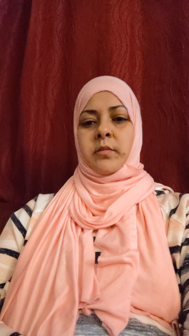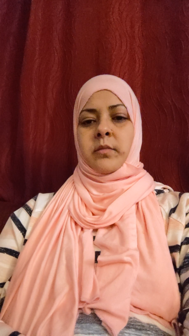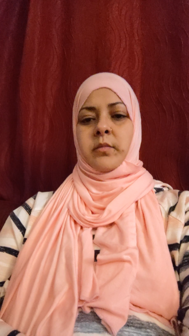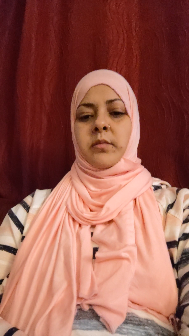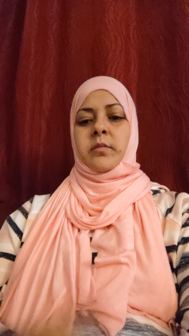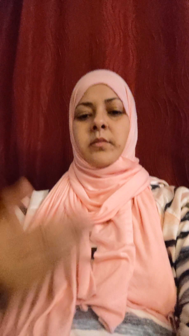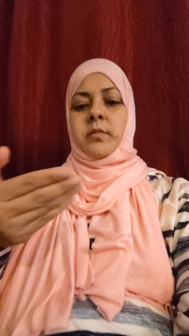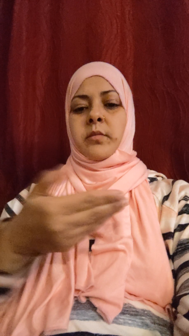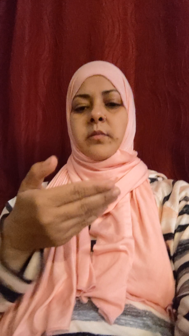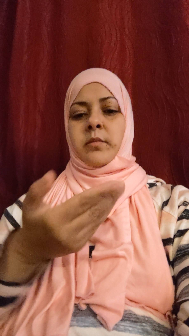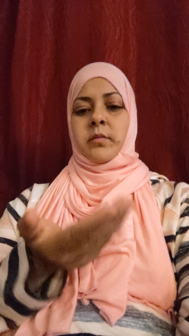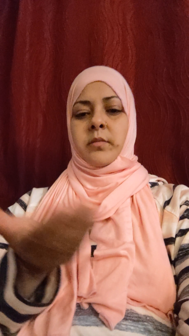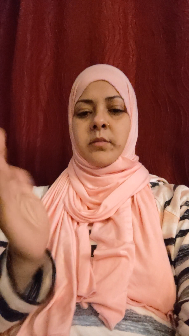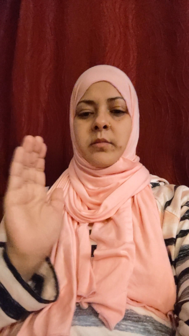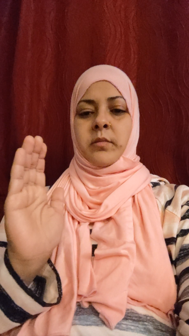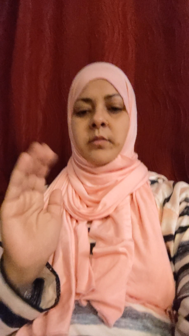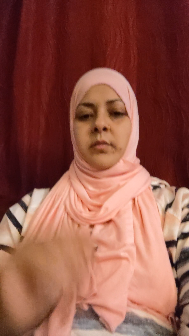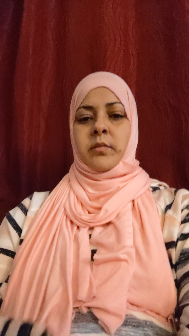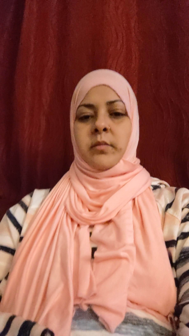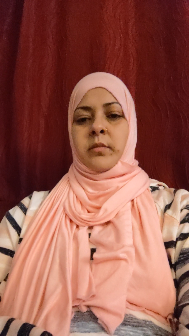crib